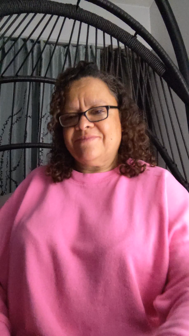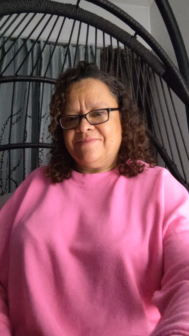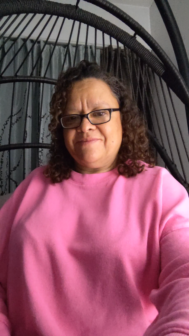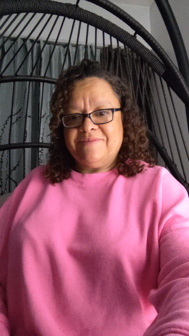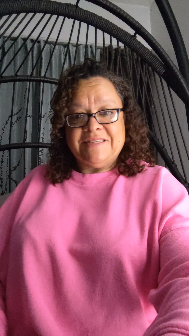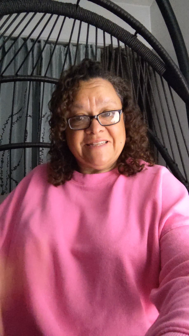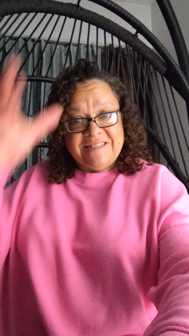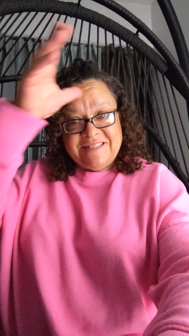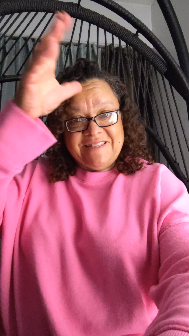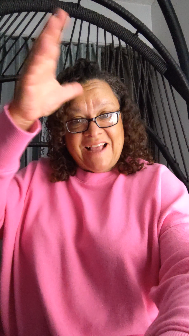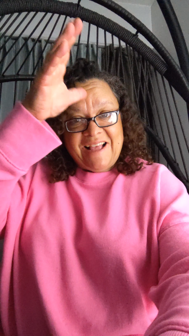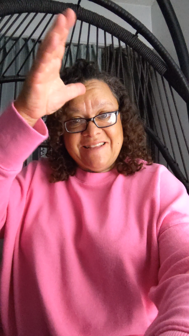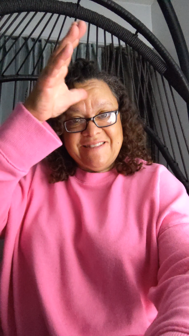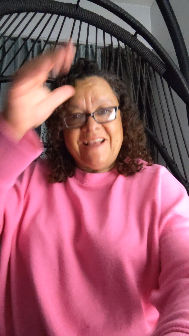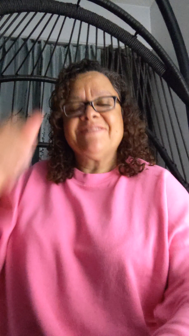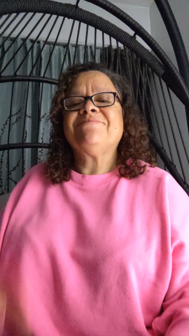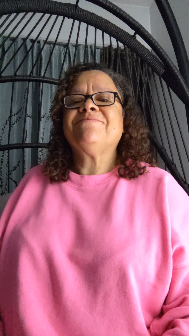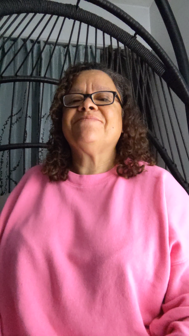daddy